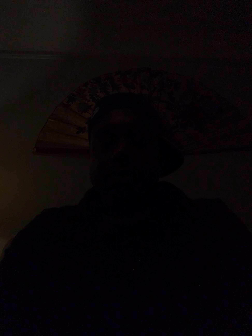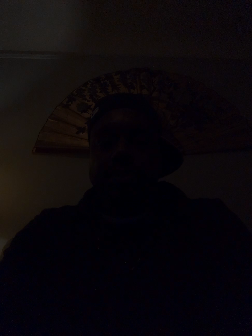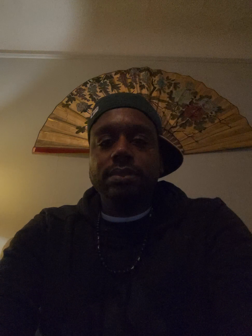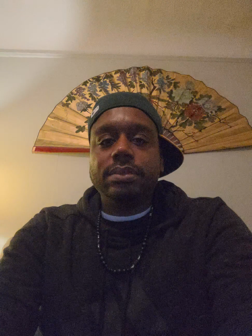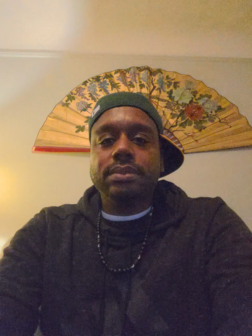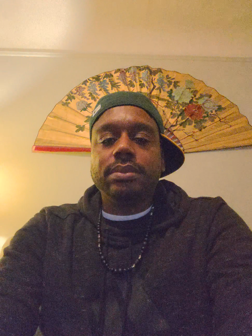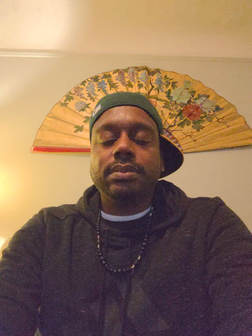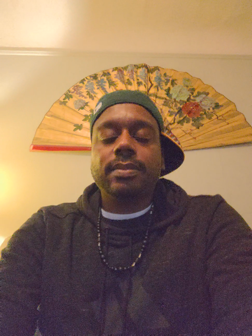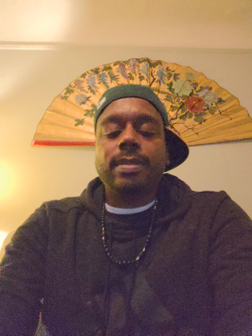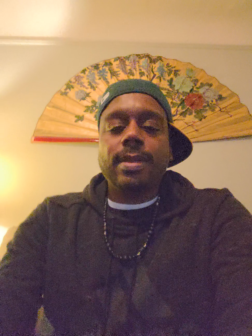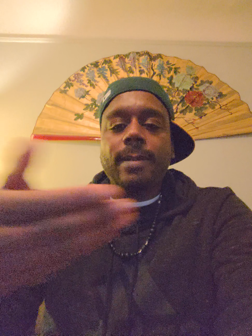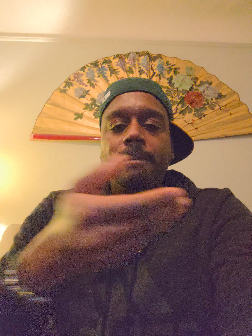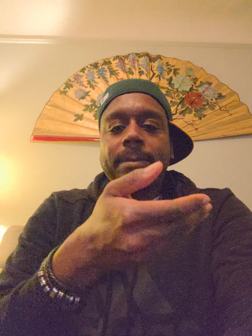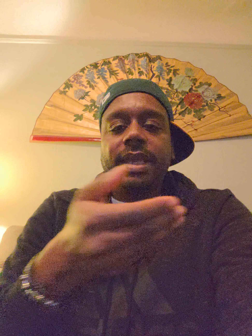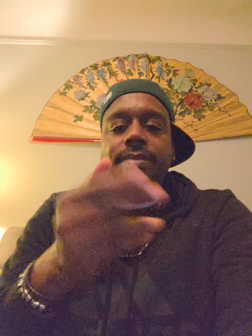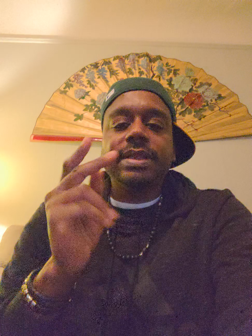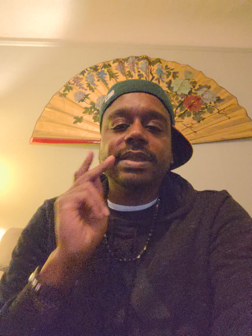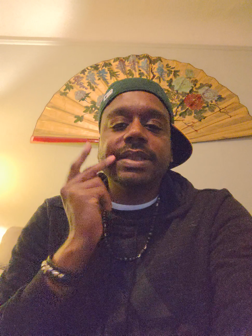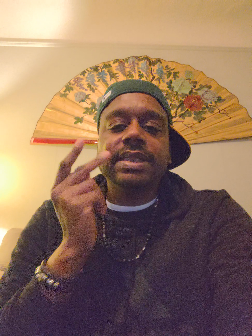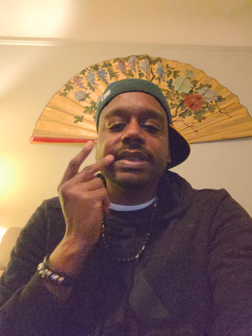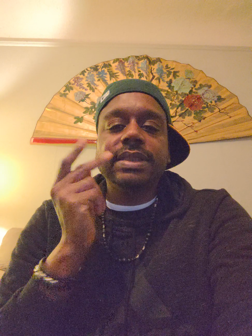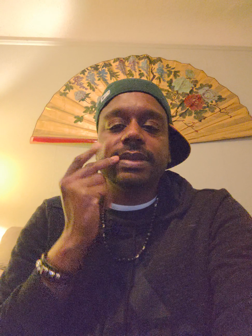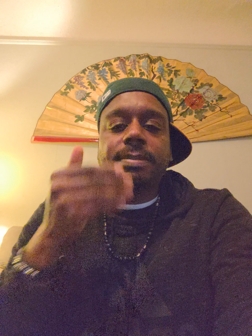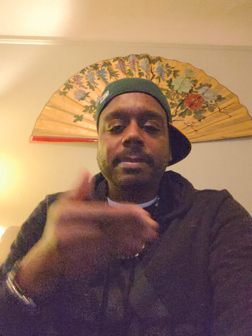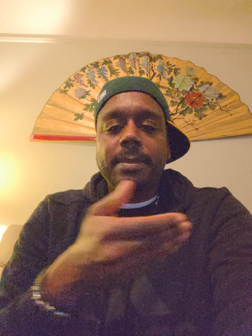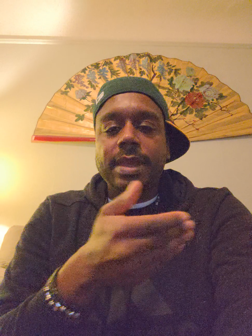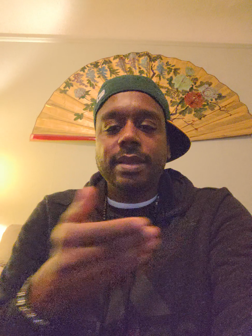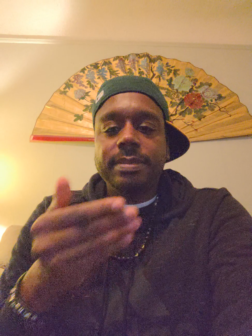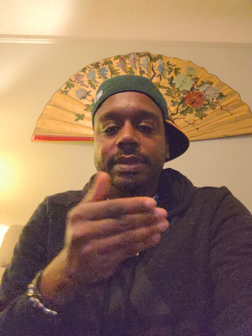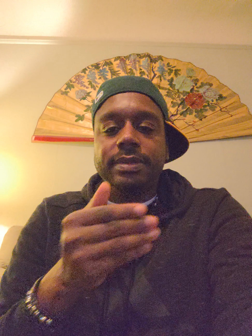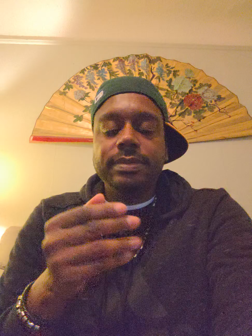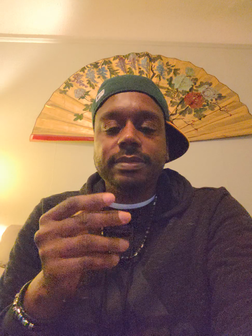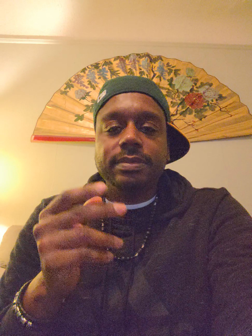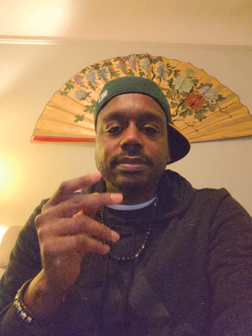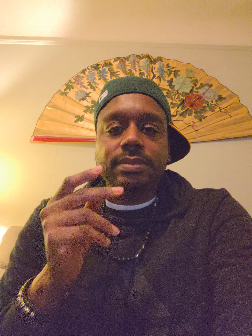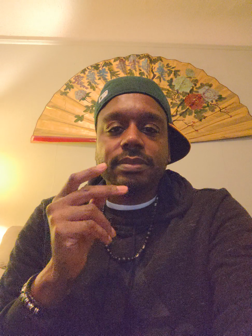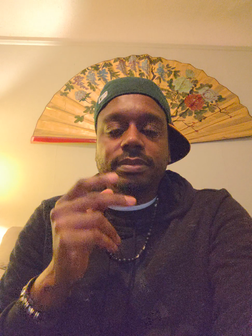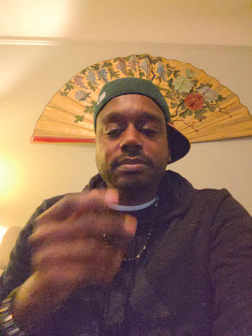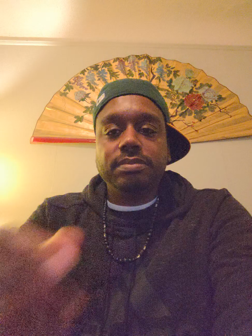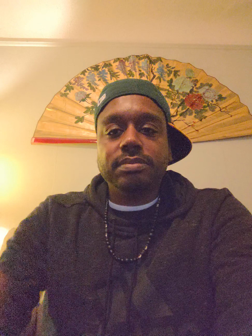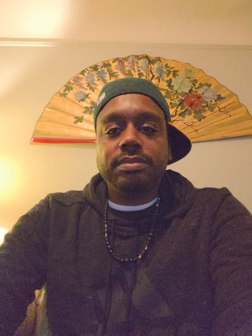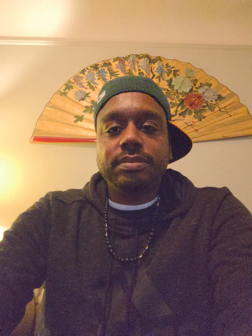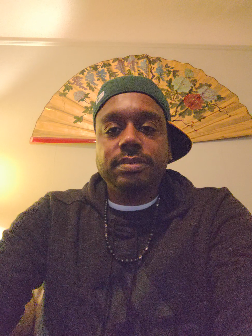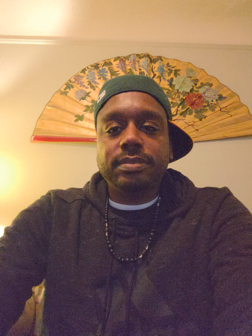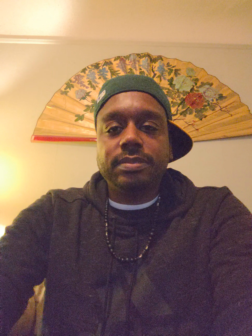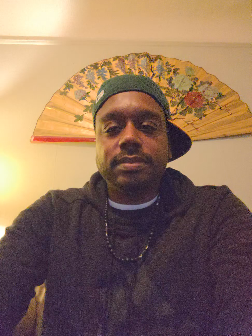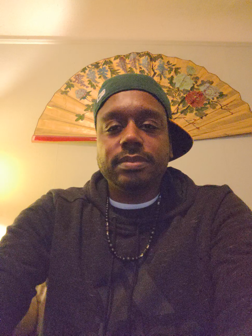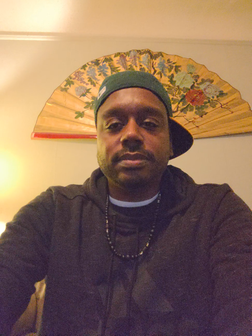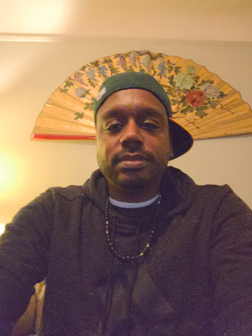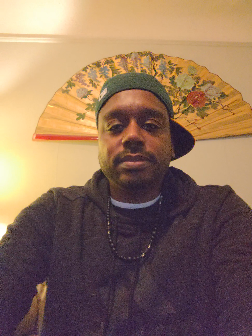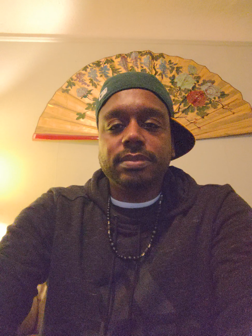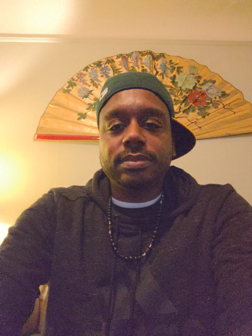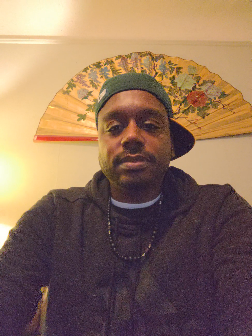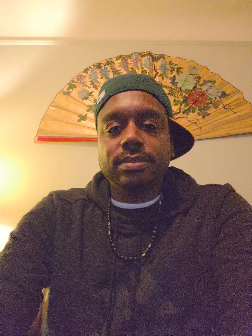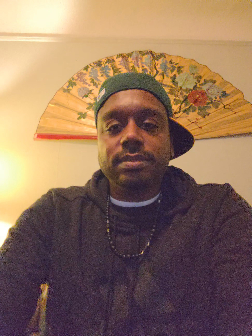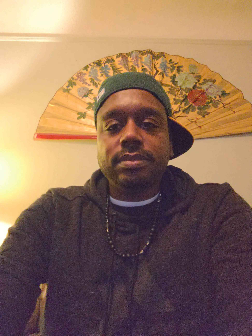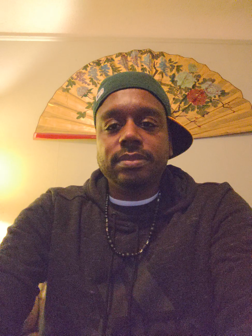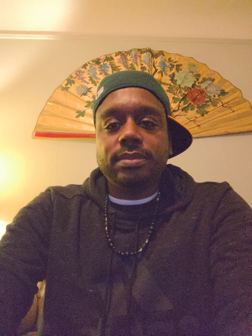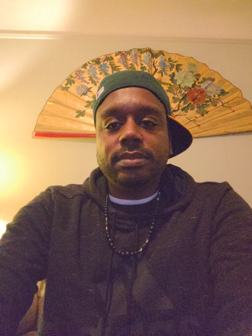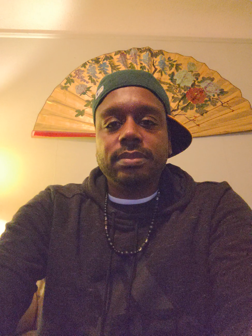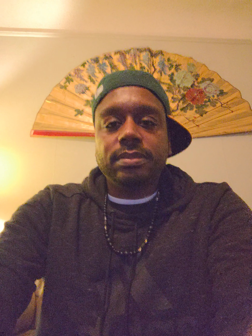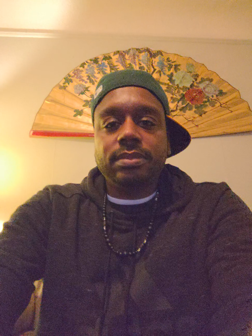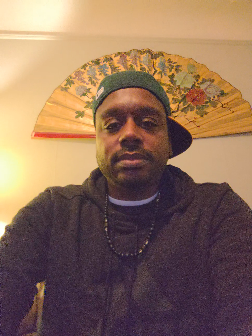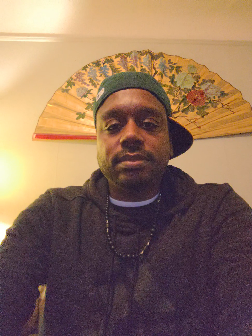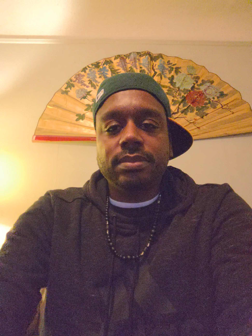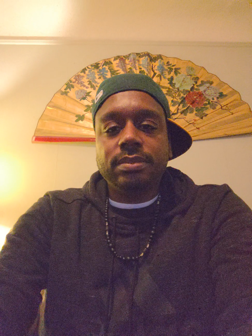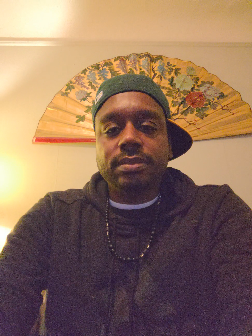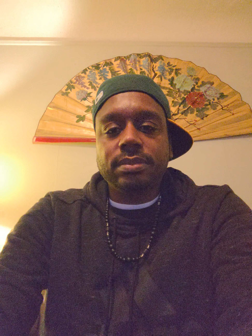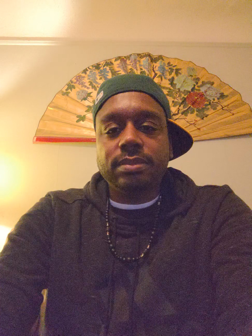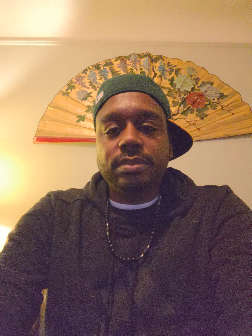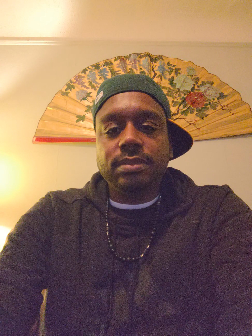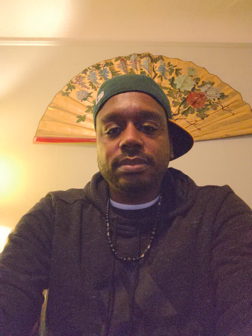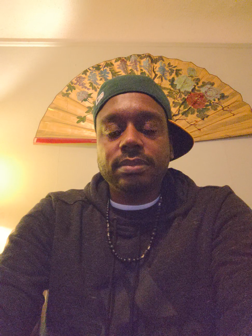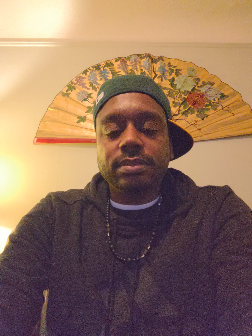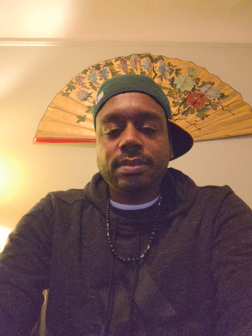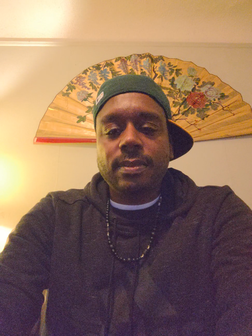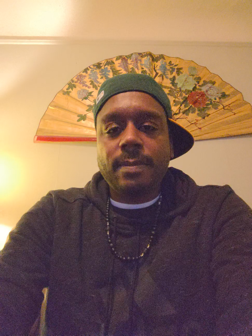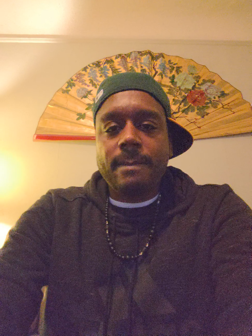kitty